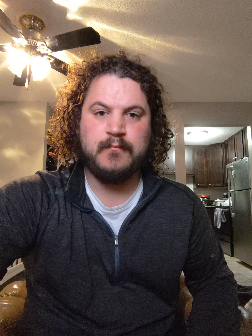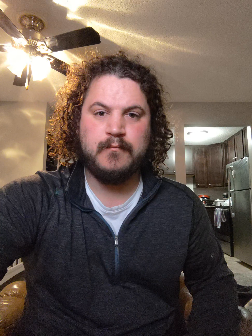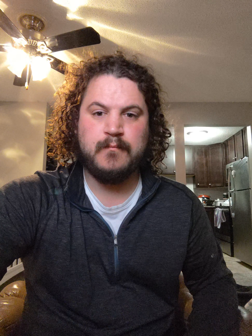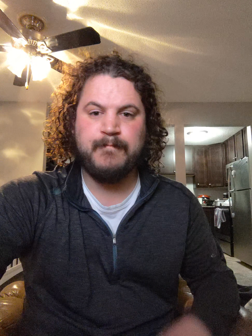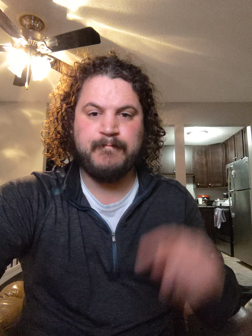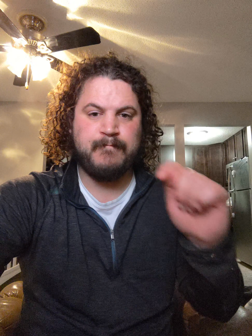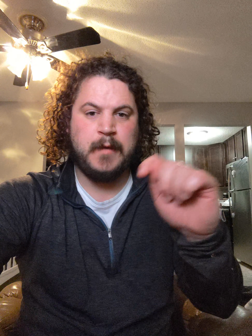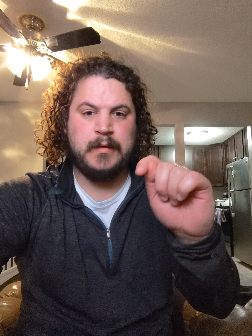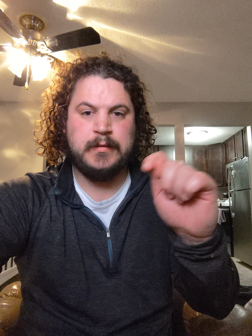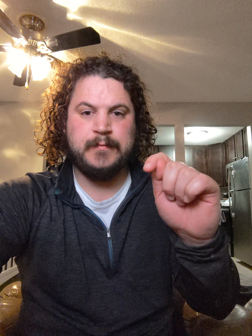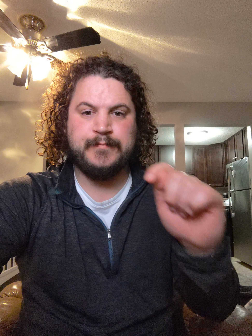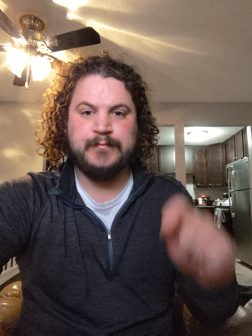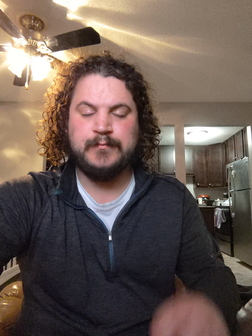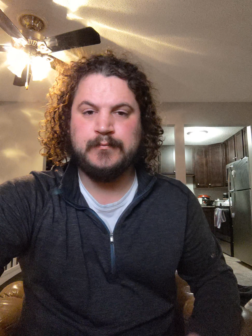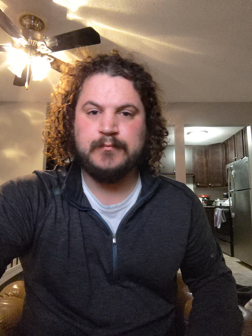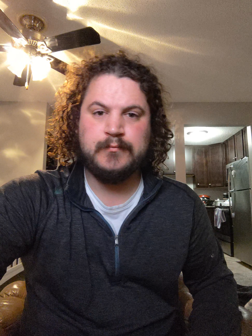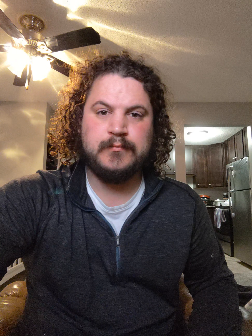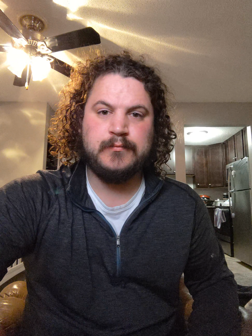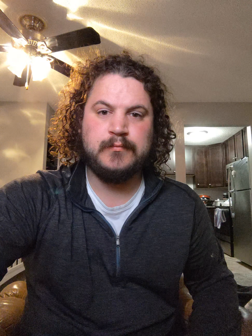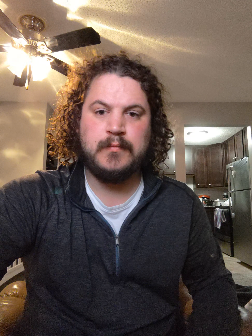potty